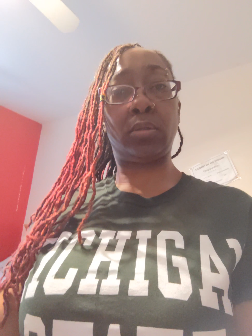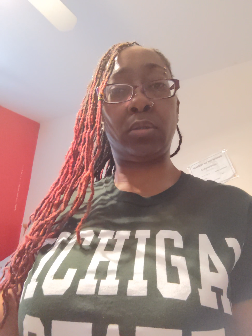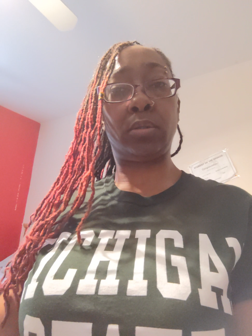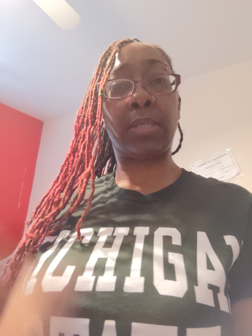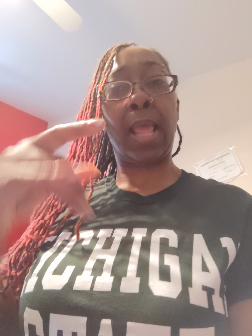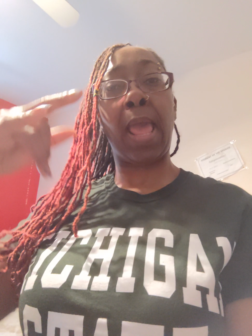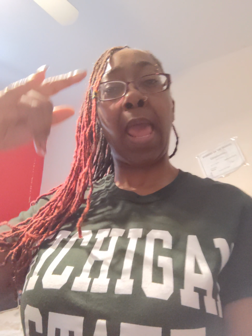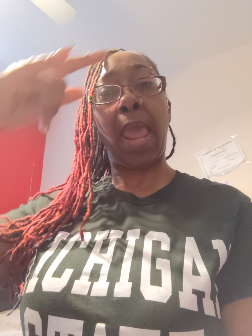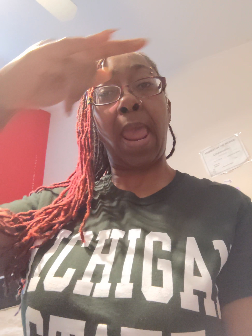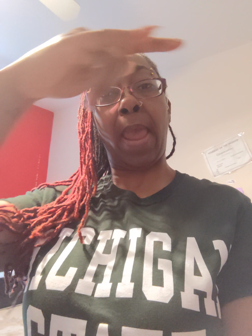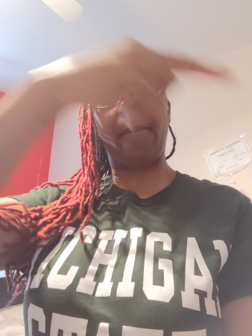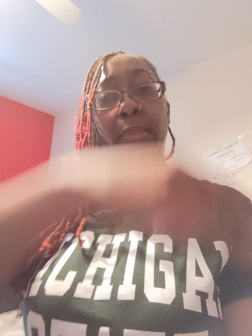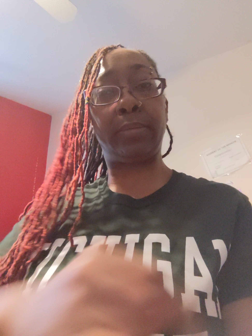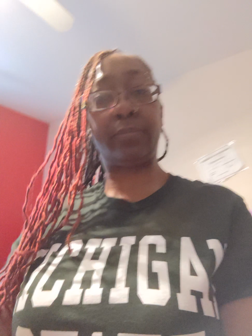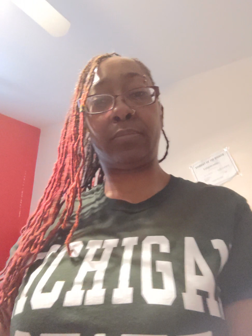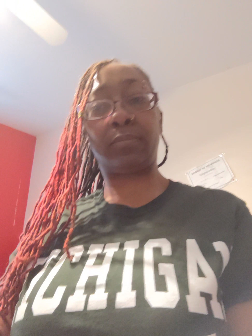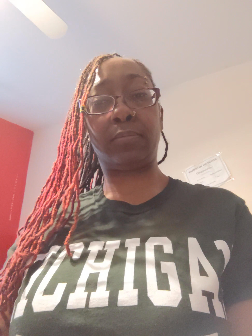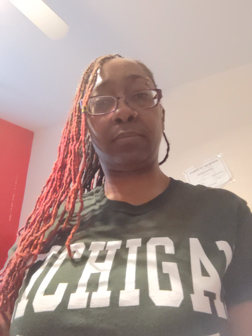airplane